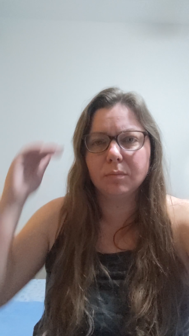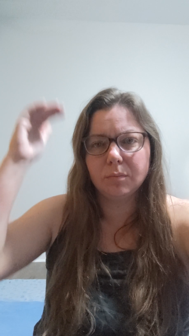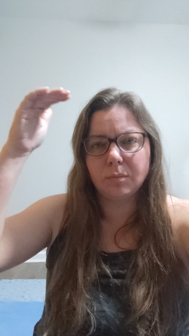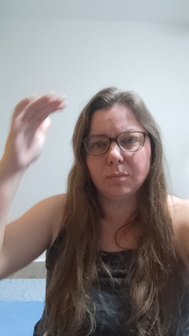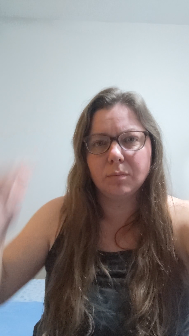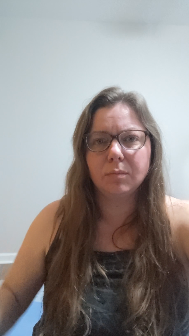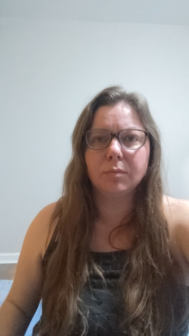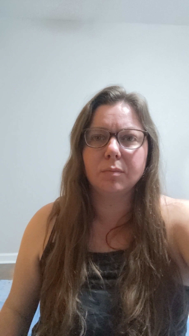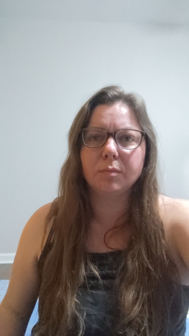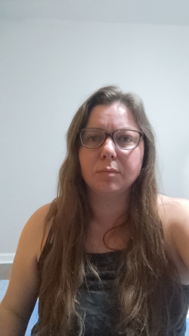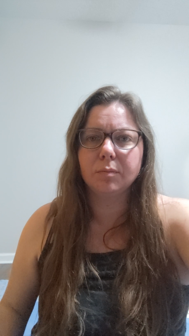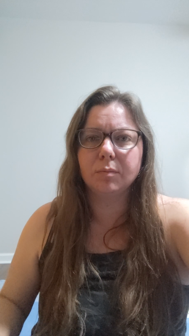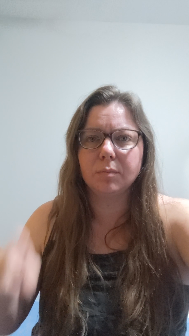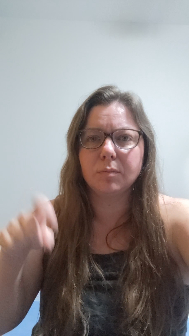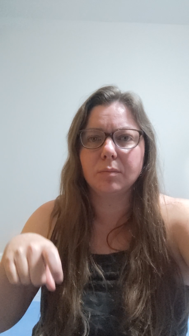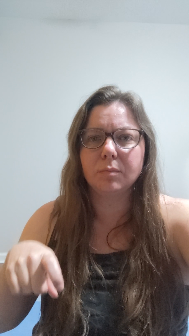must